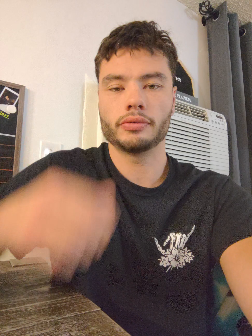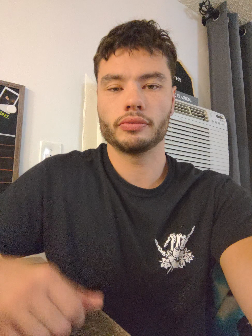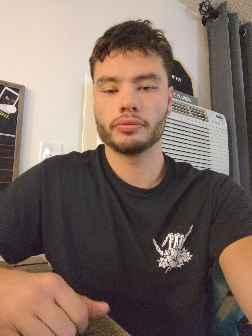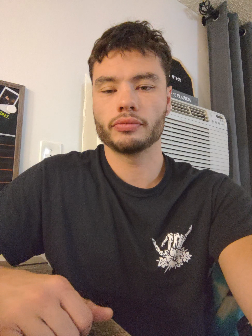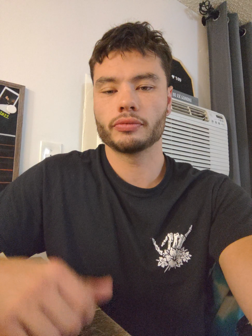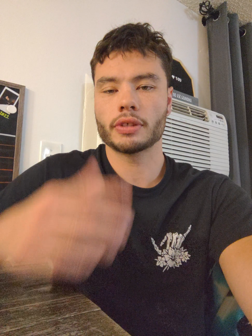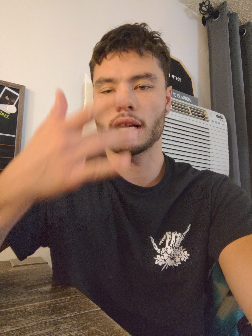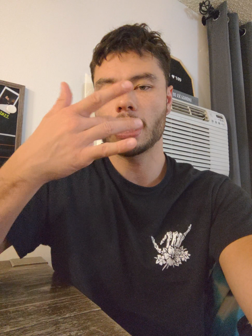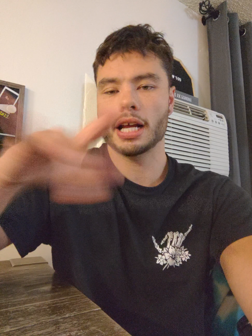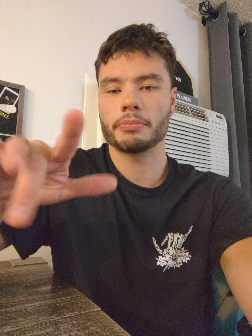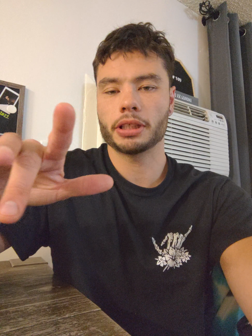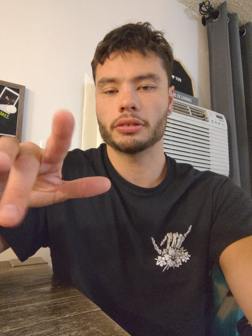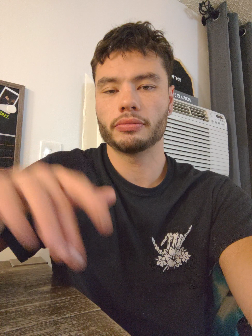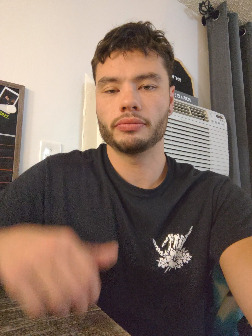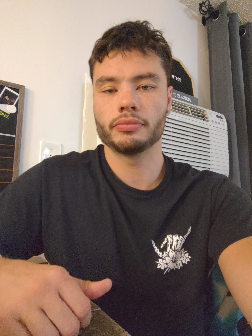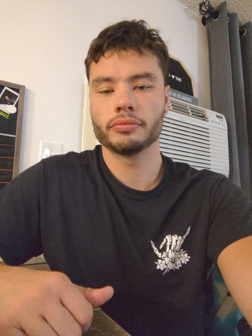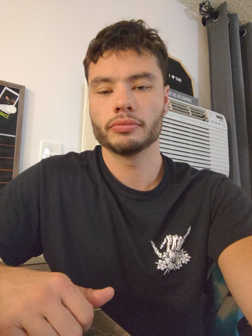empty